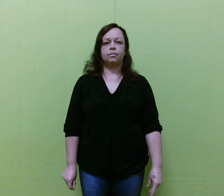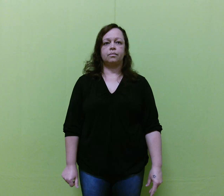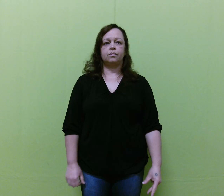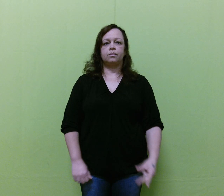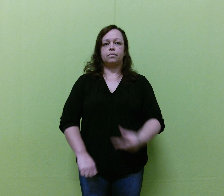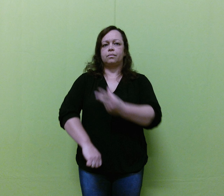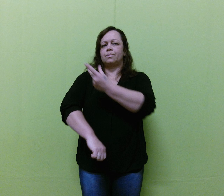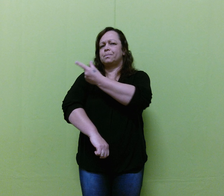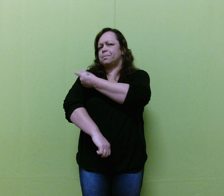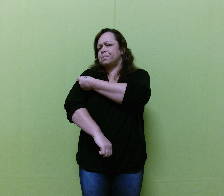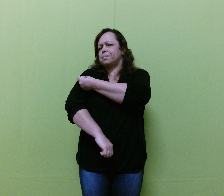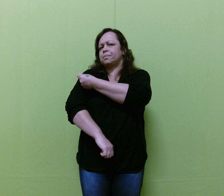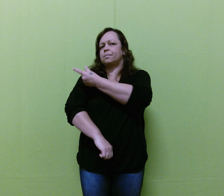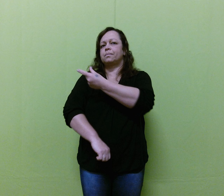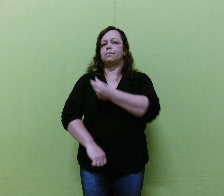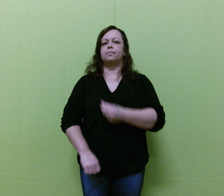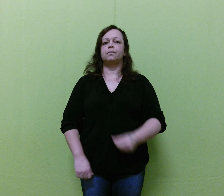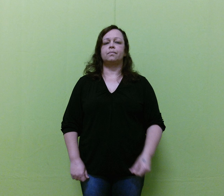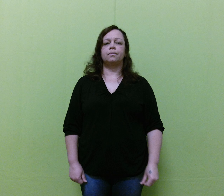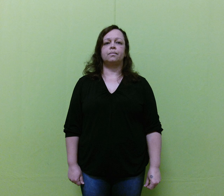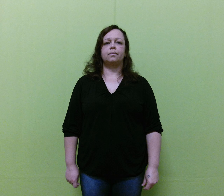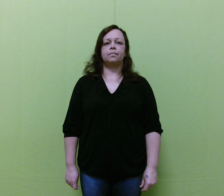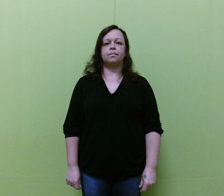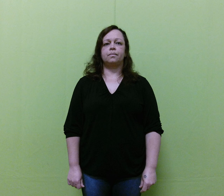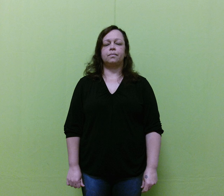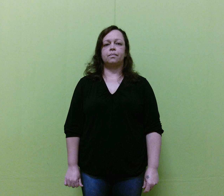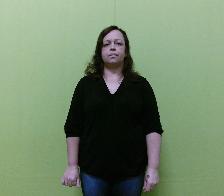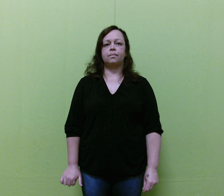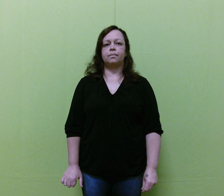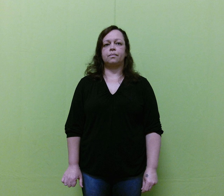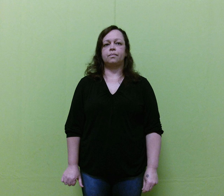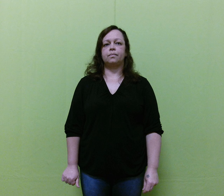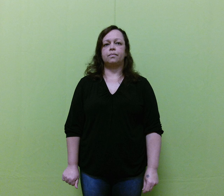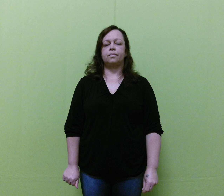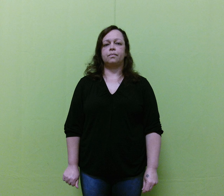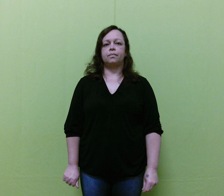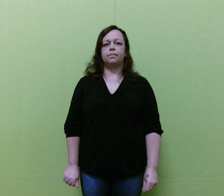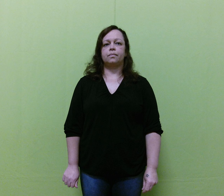vacina